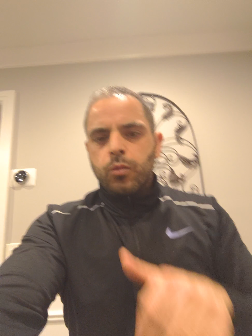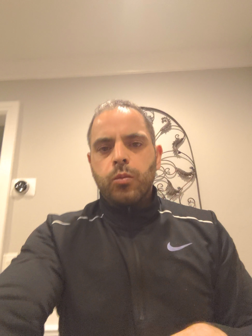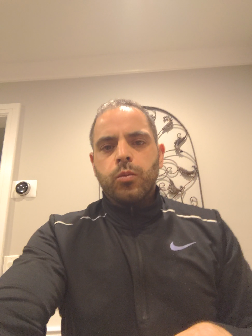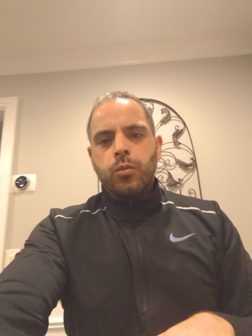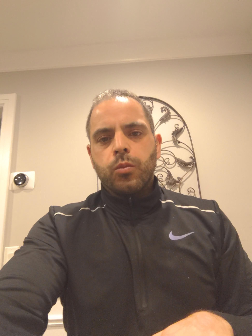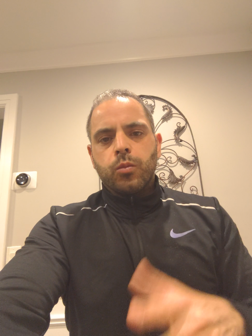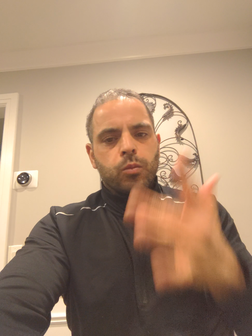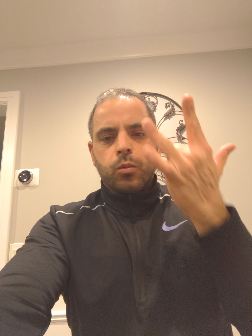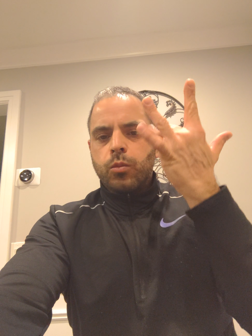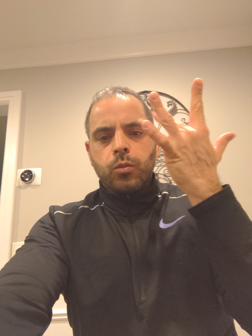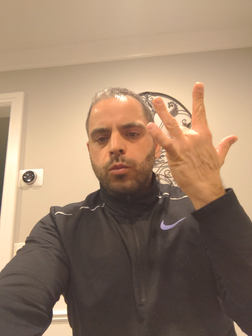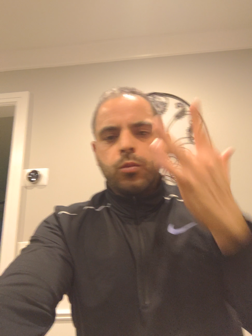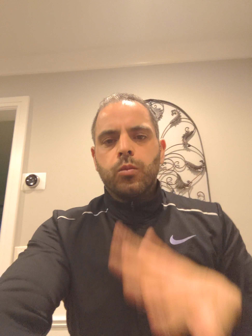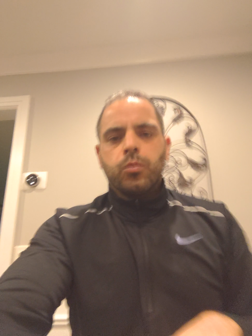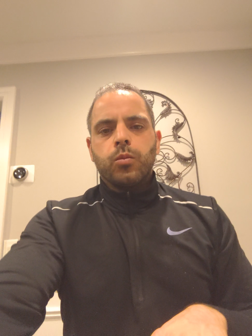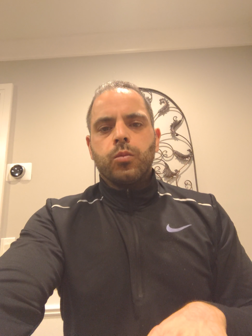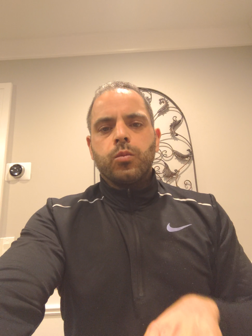why